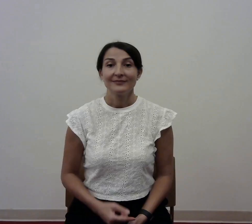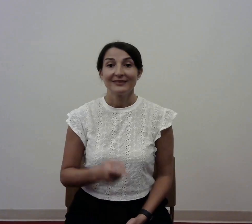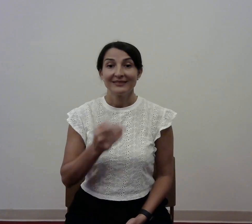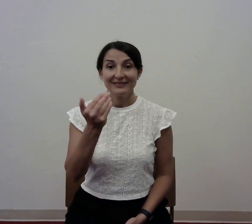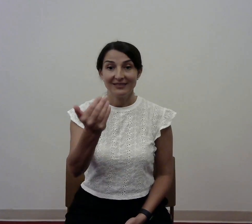siz